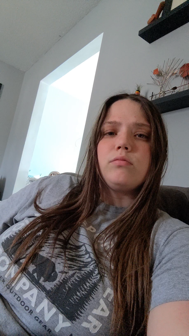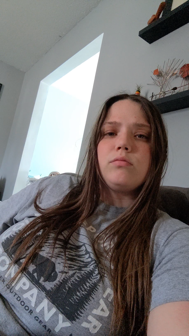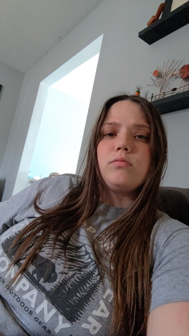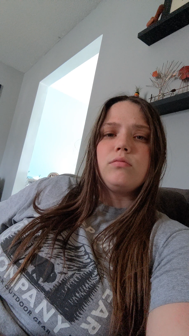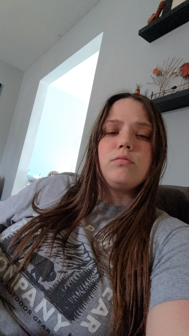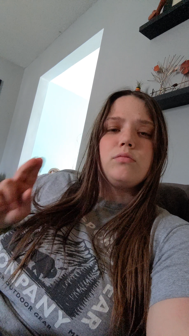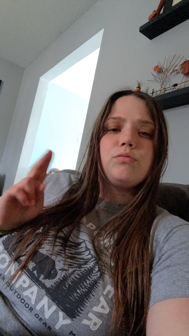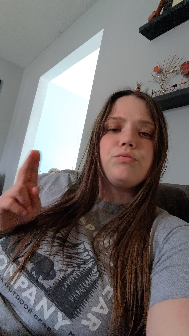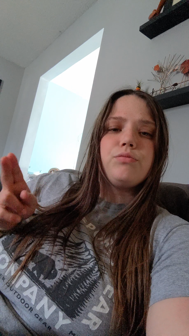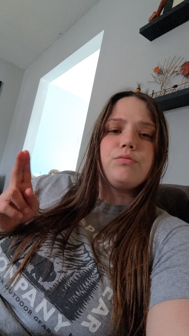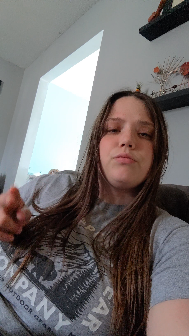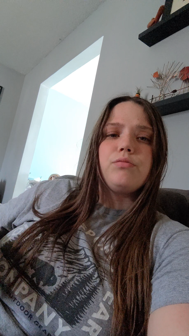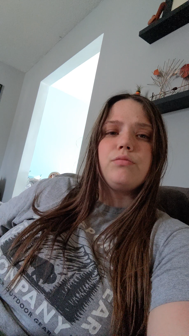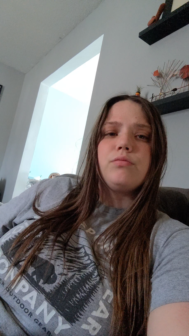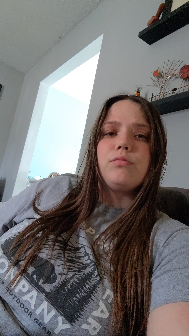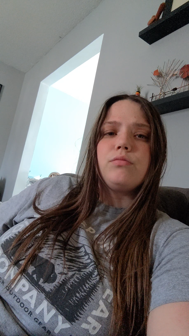hurry